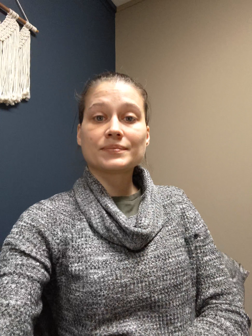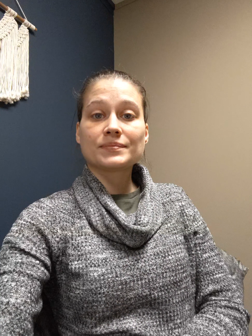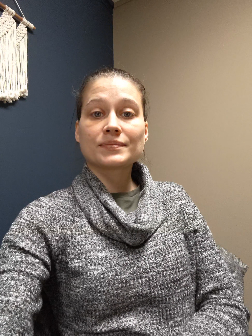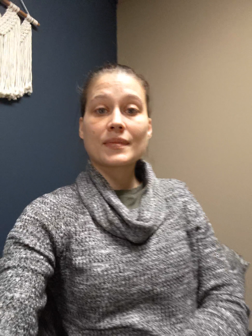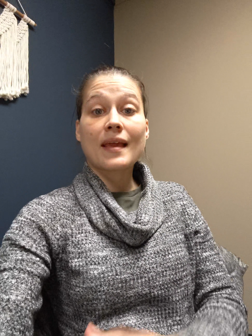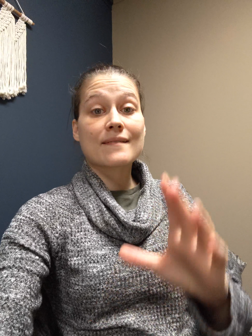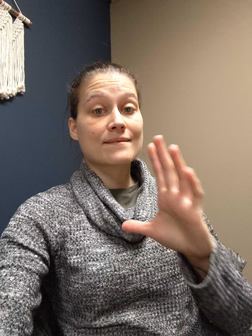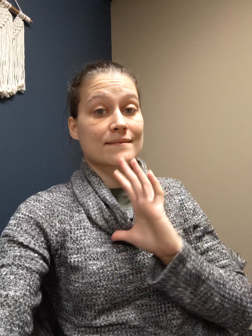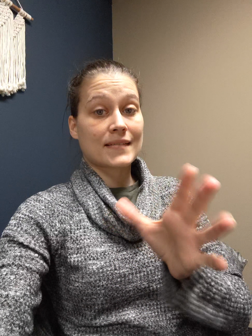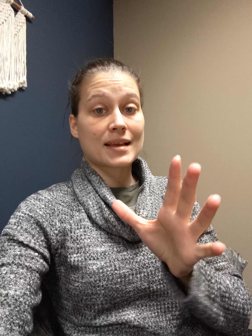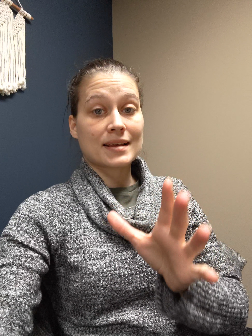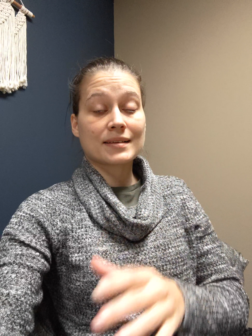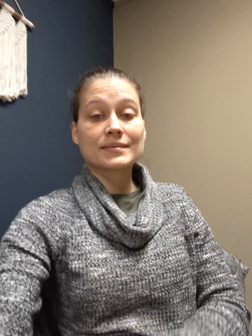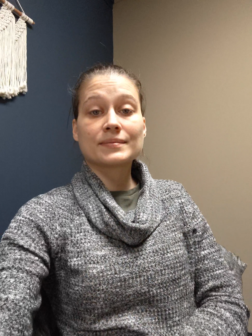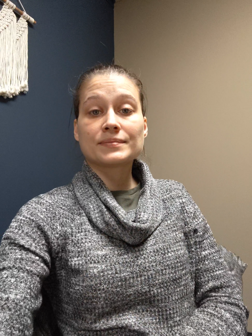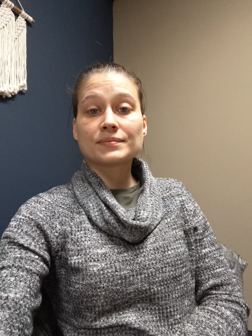fine